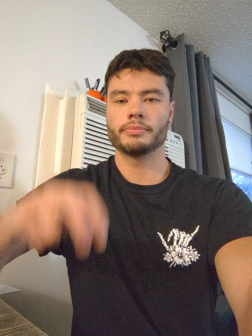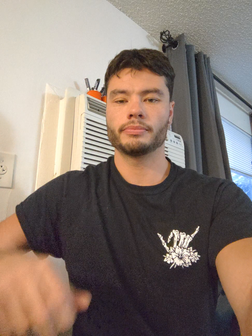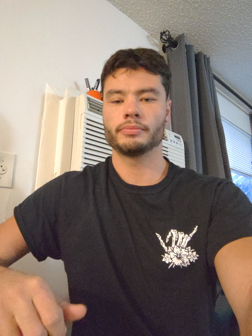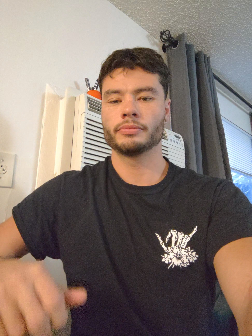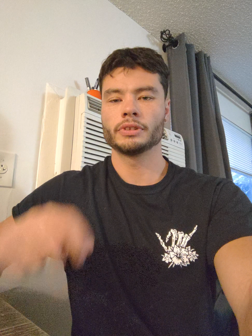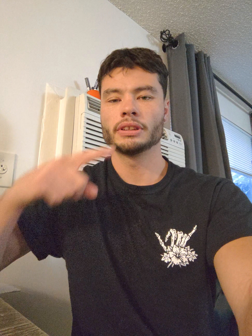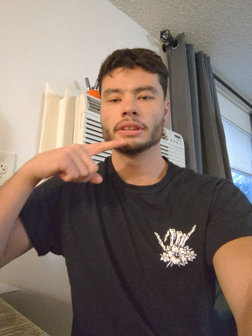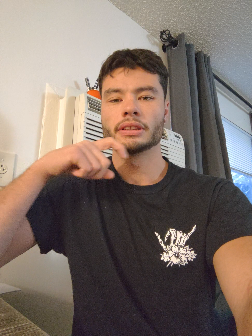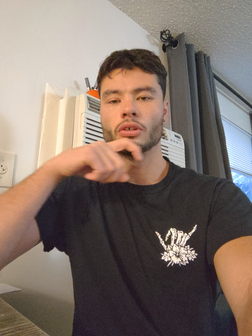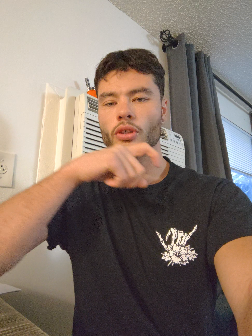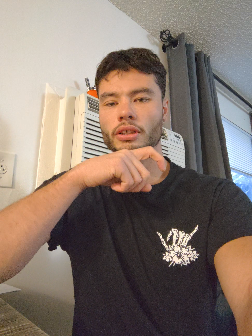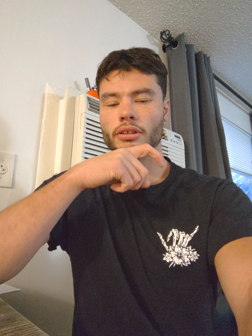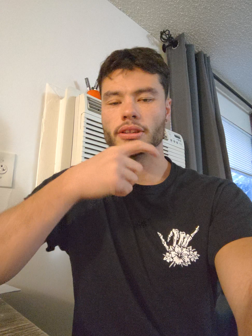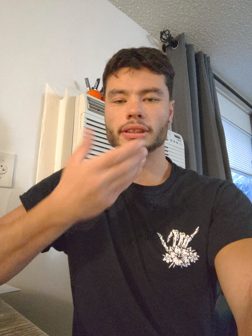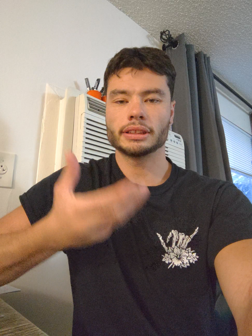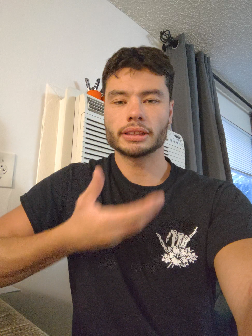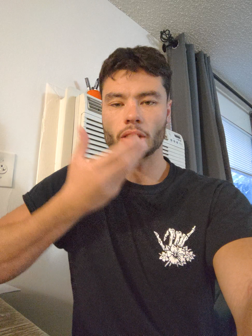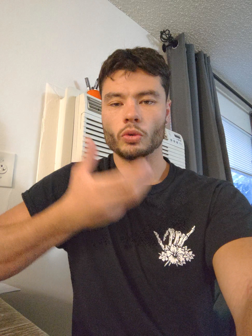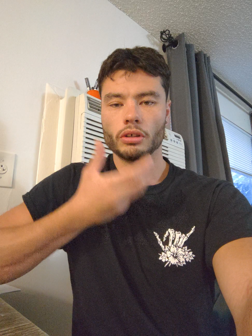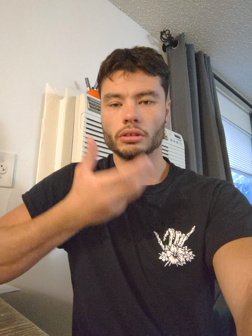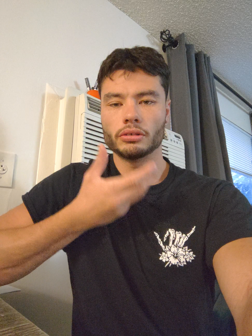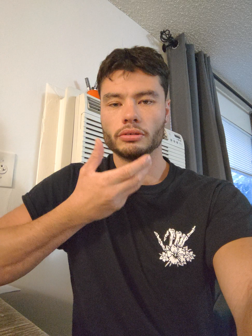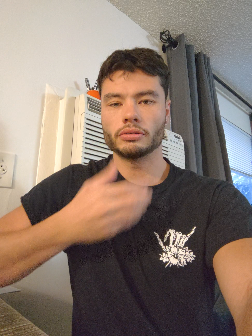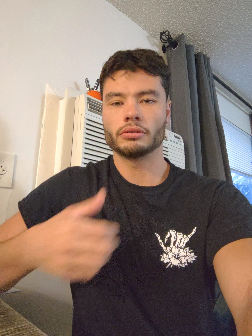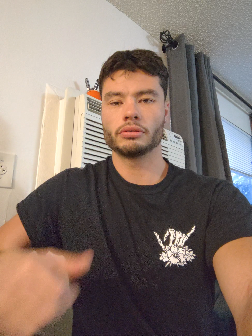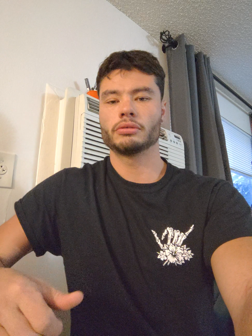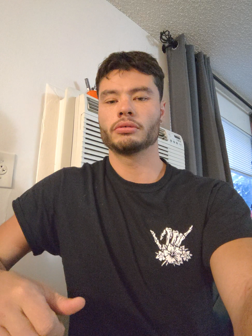cereal